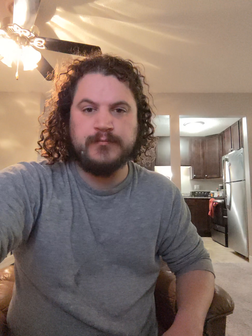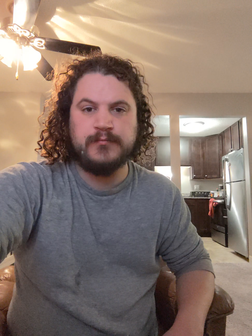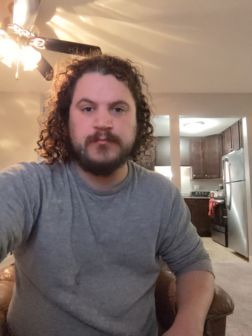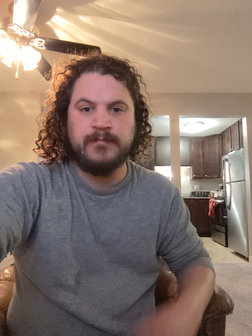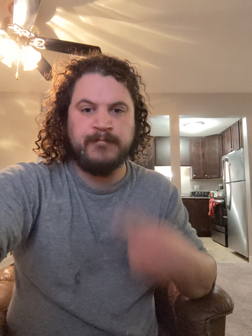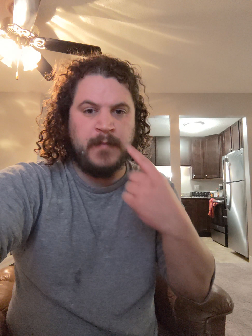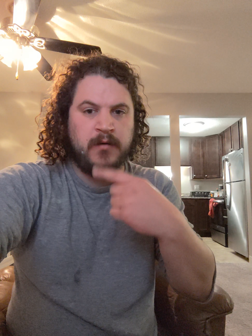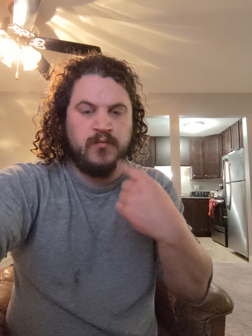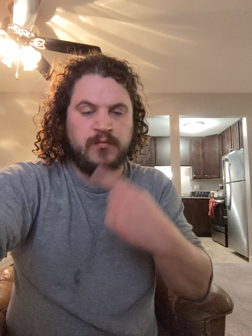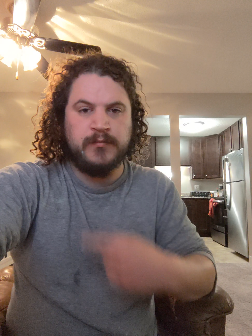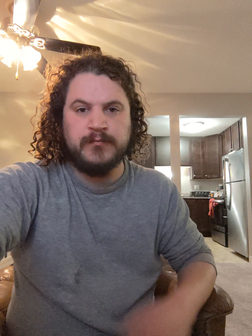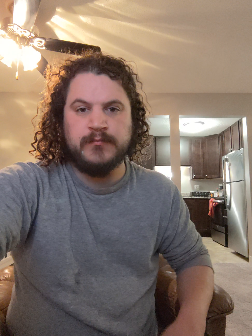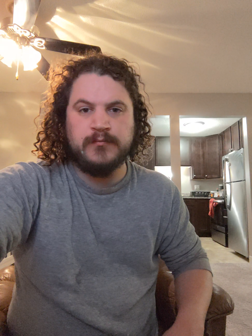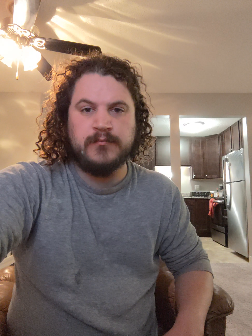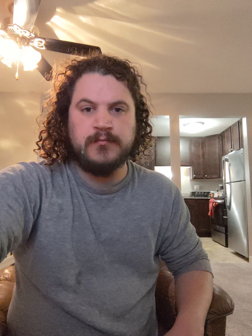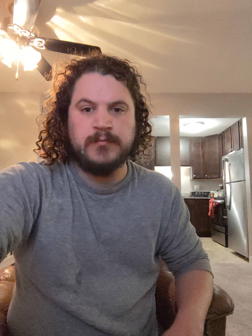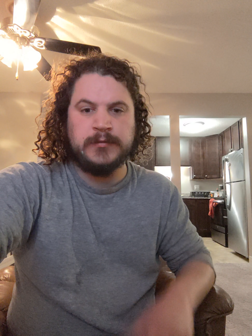mouth